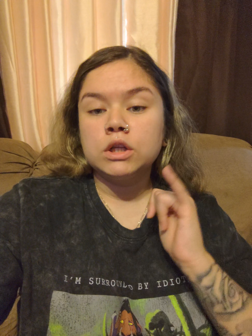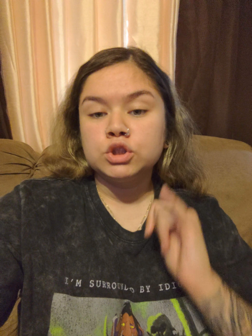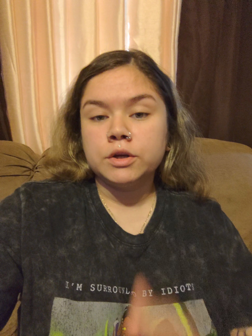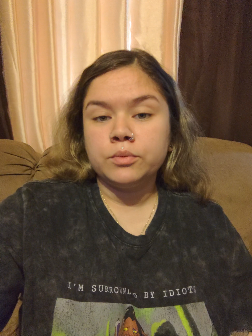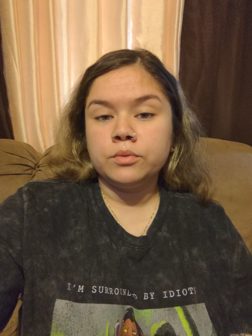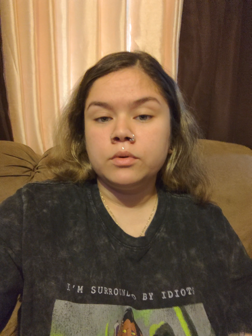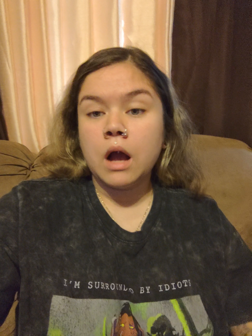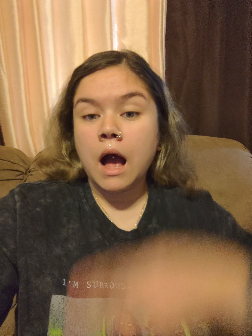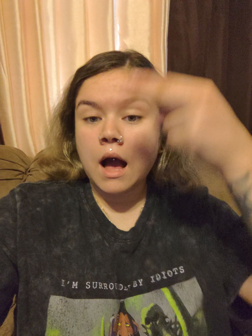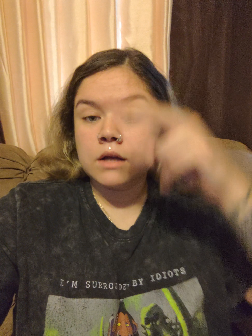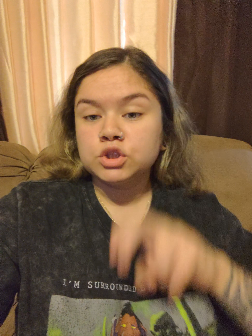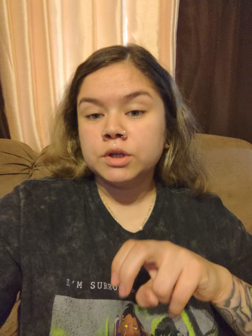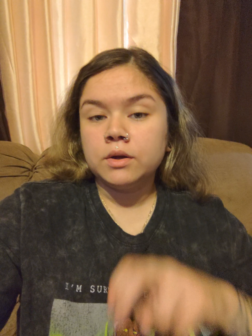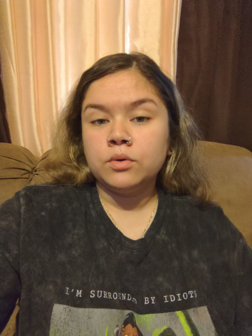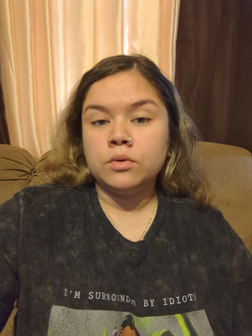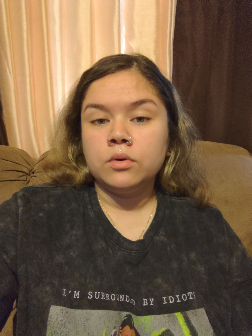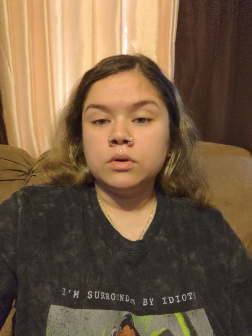high chair